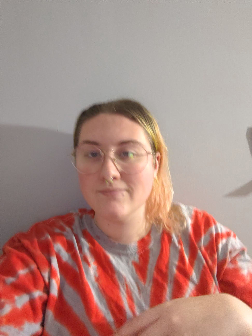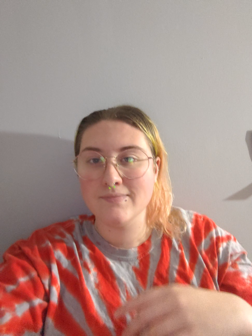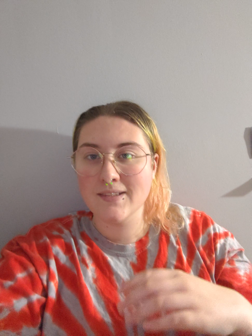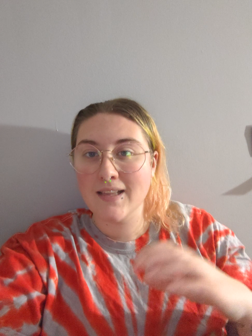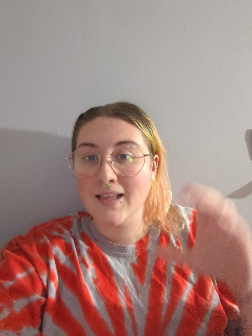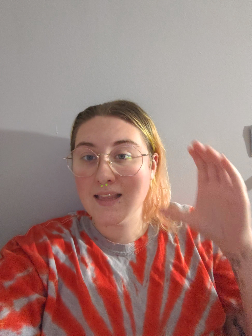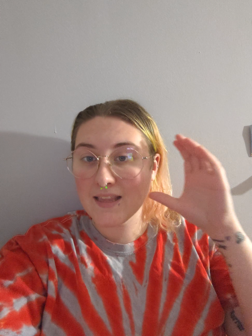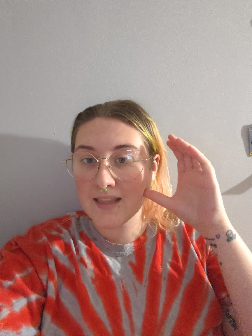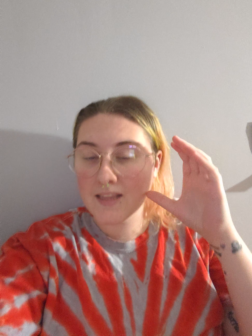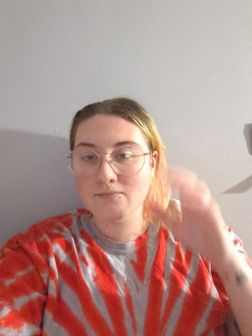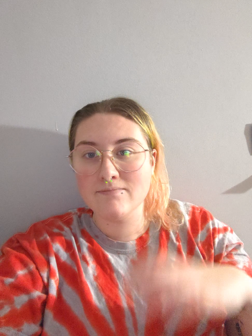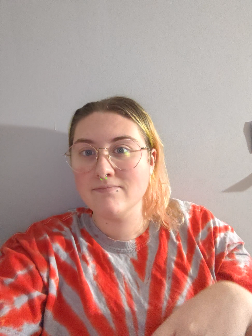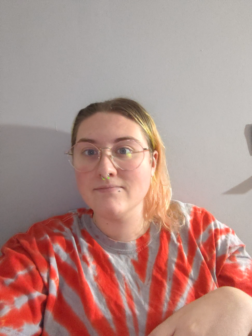hear